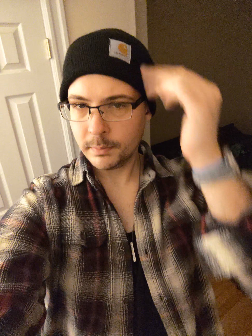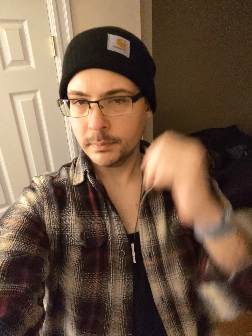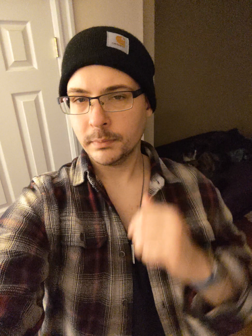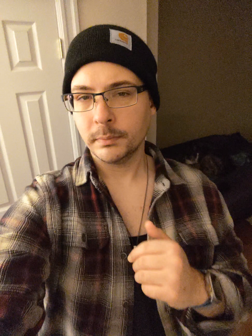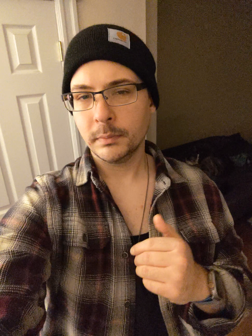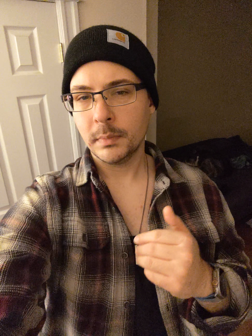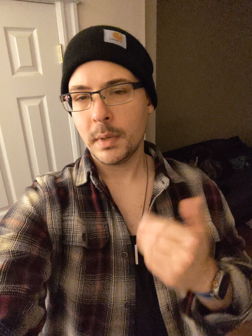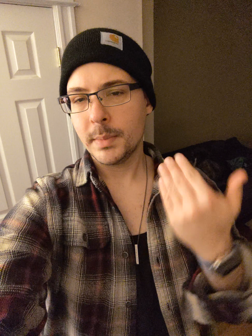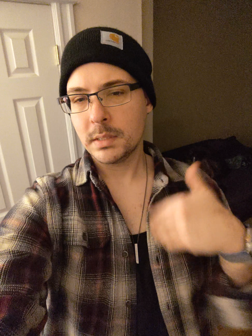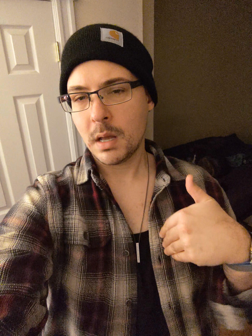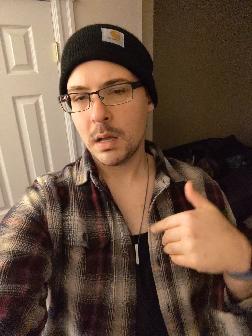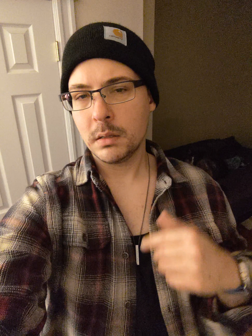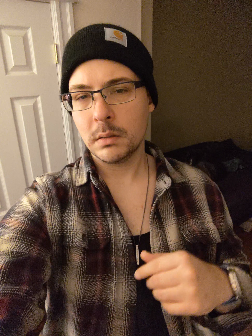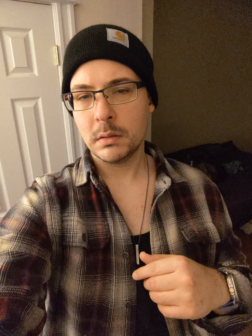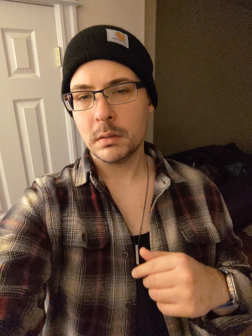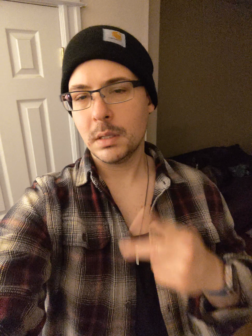beside